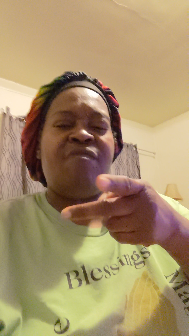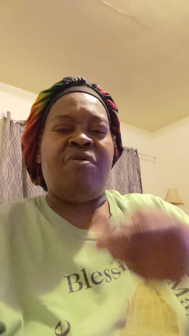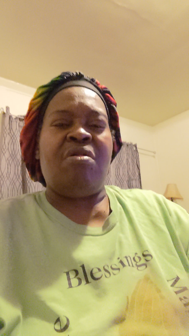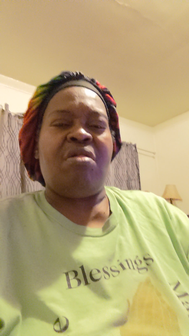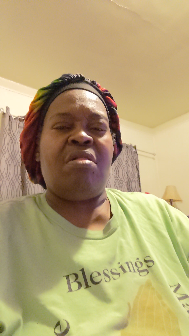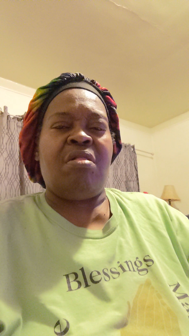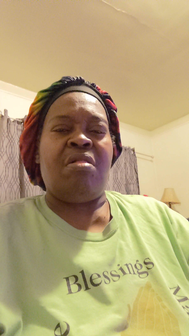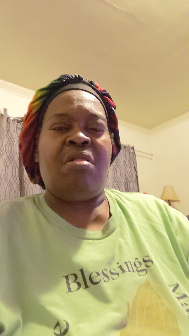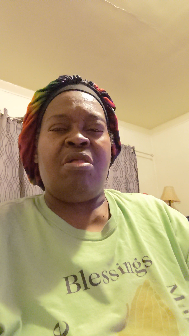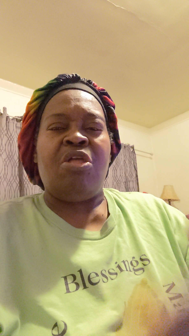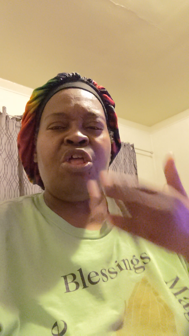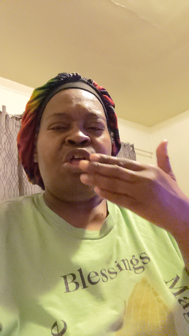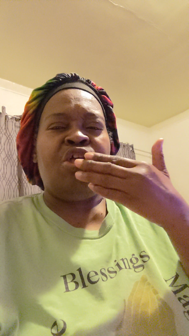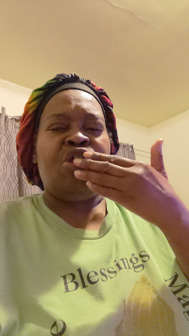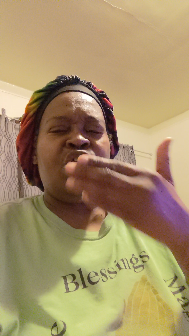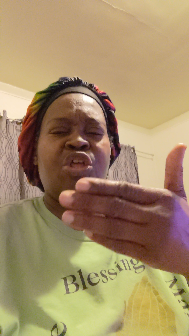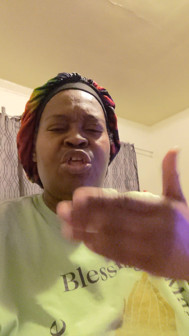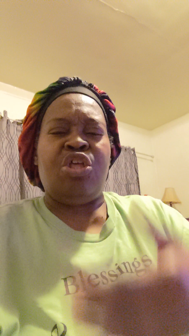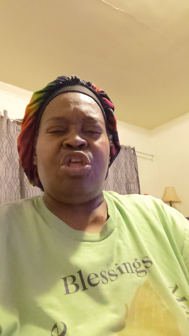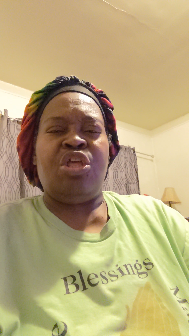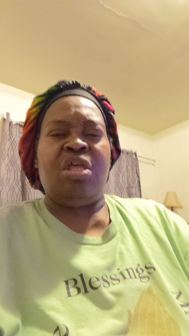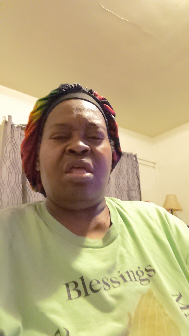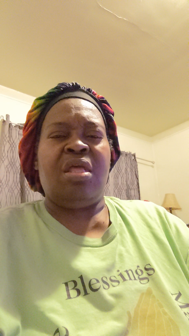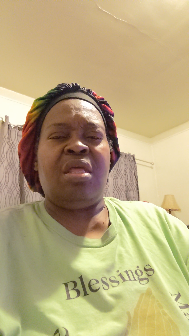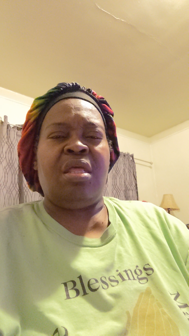good